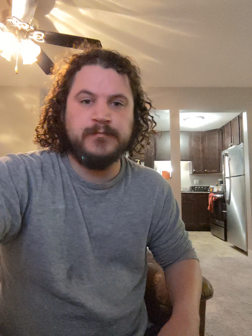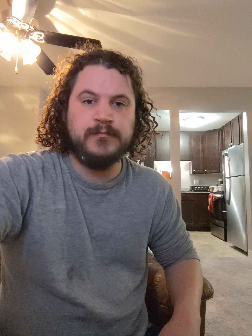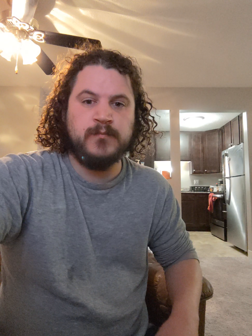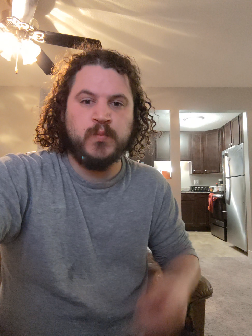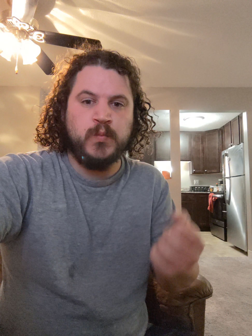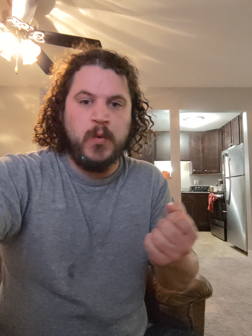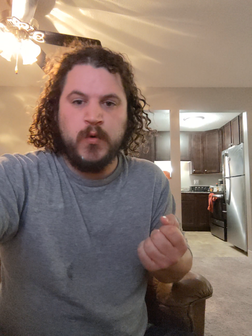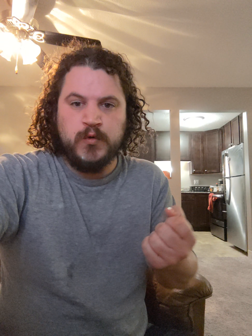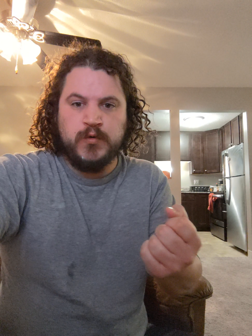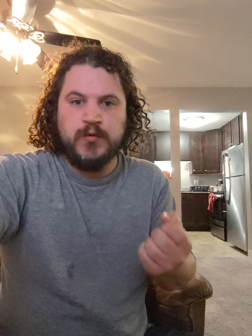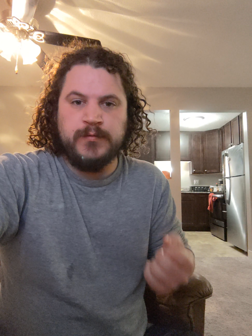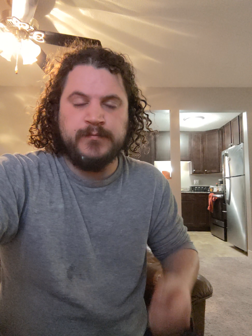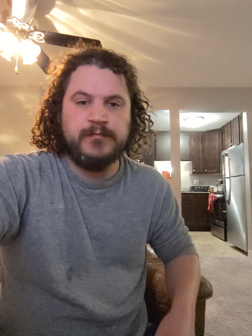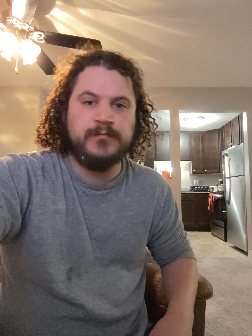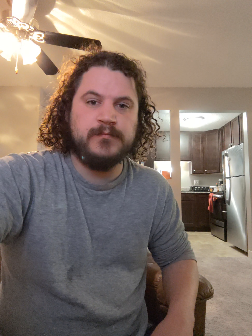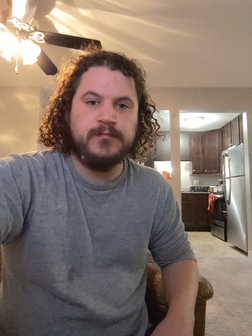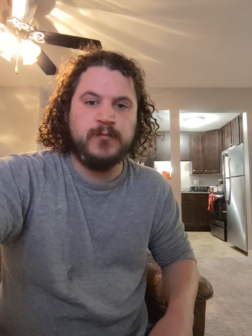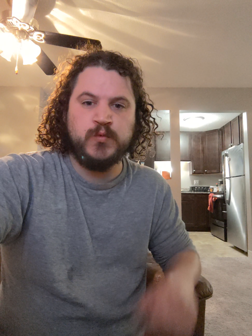drawer